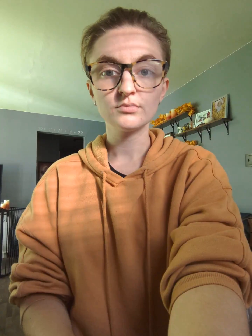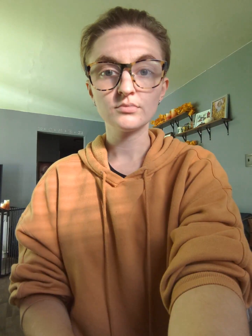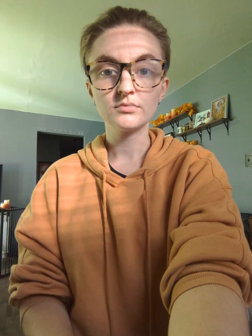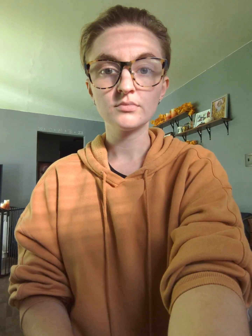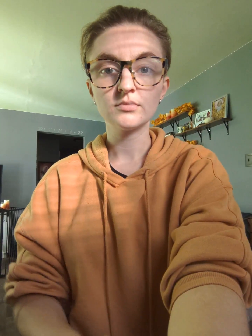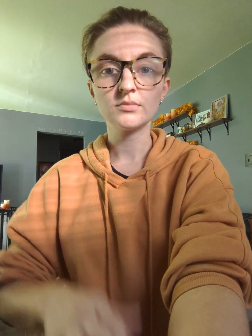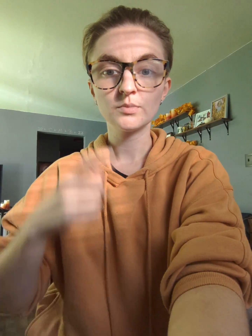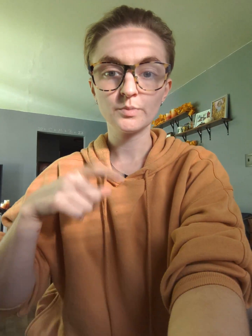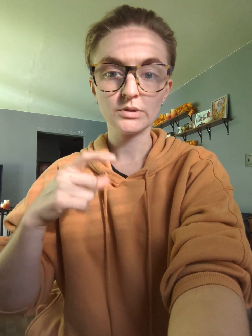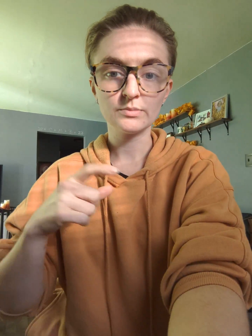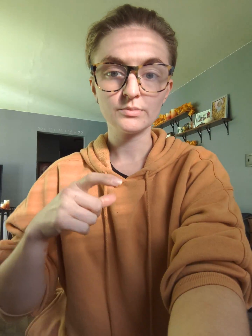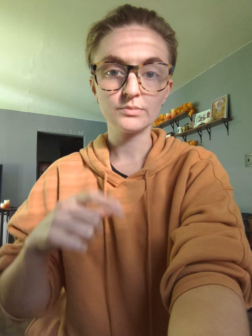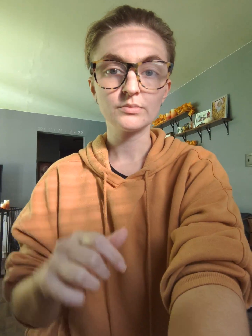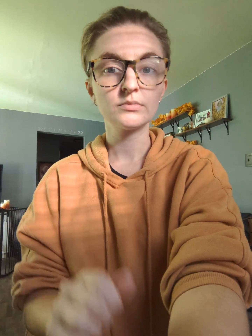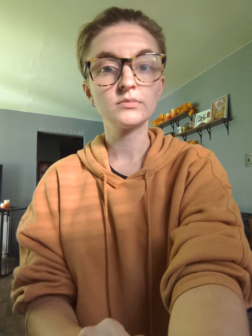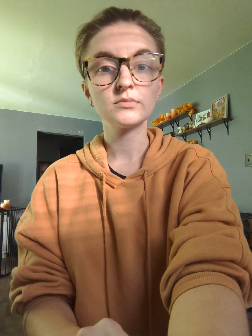plate